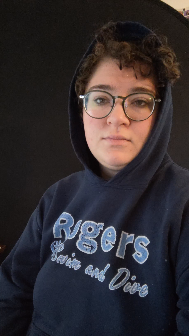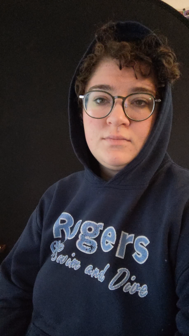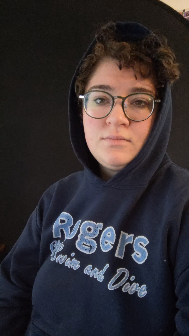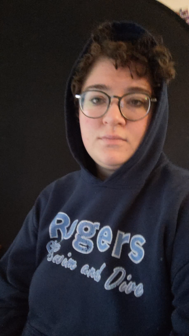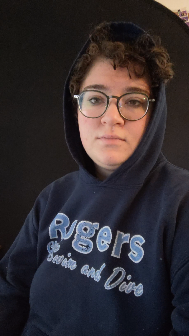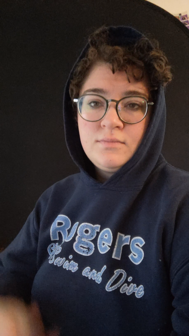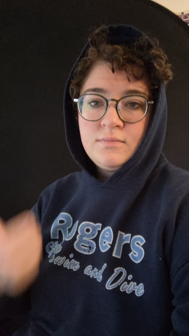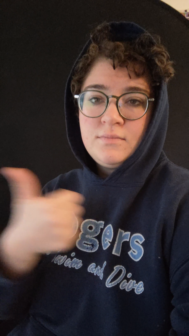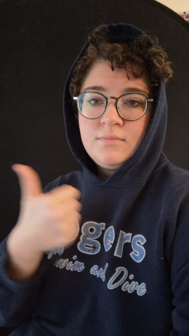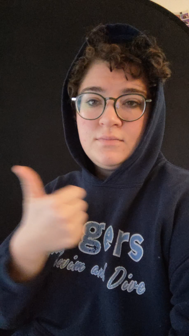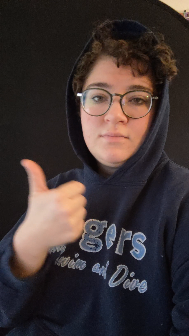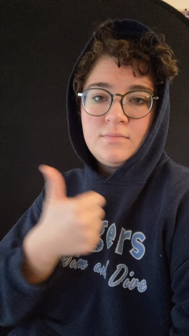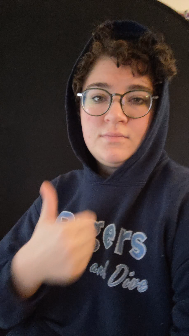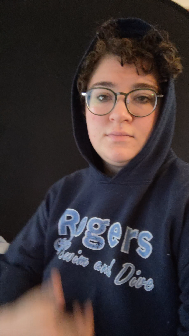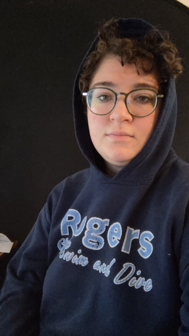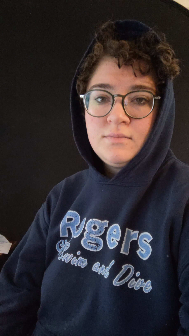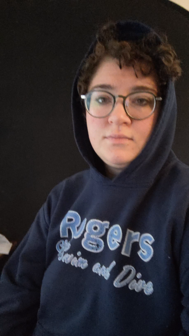game